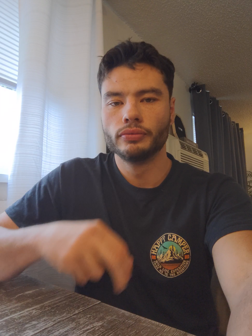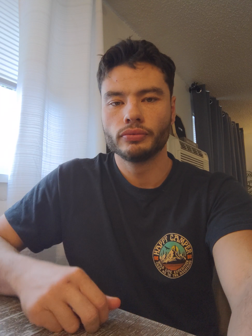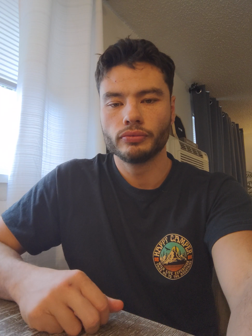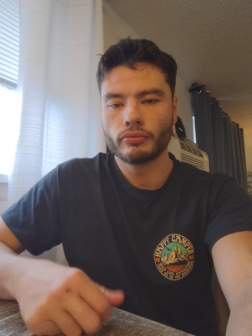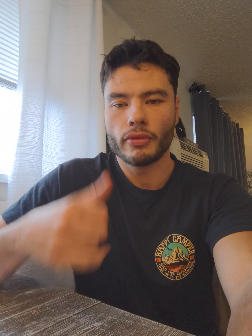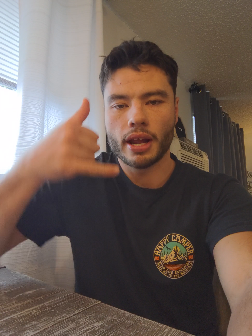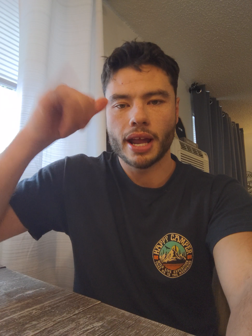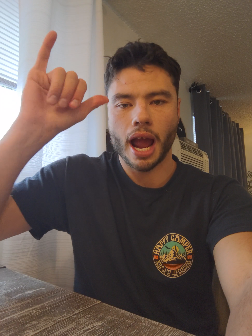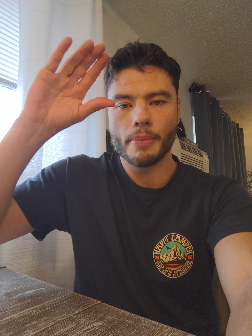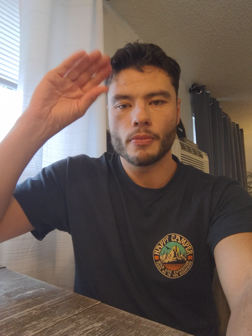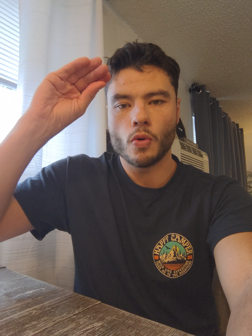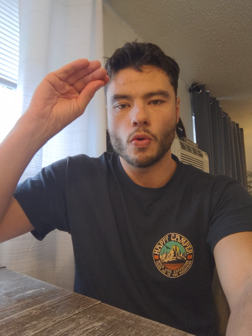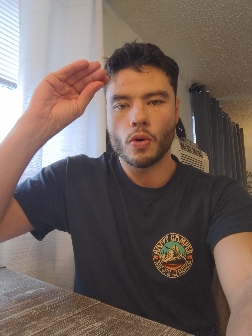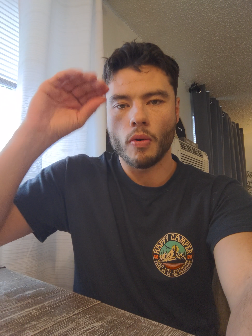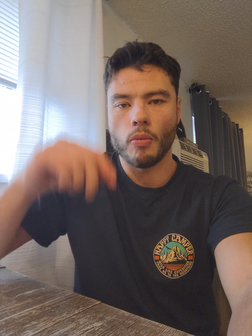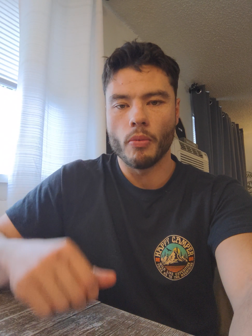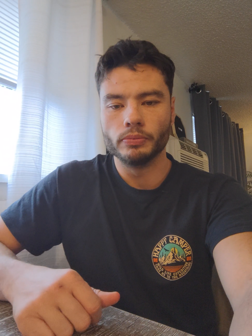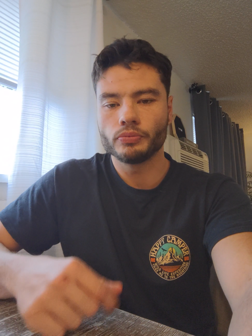cowboy